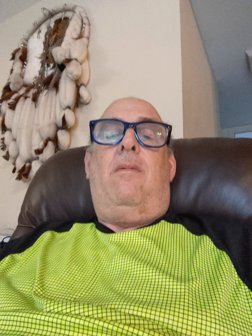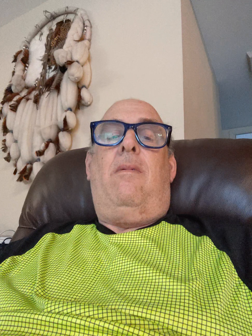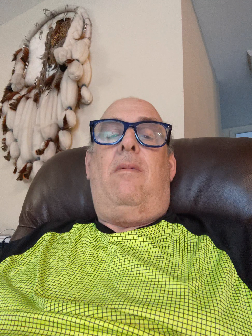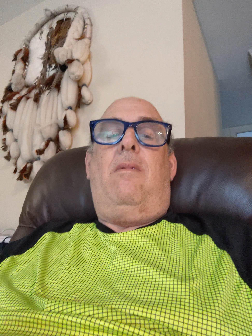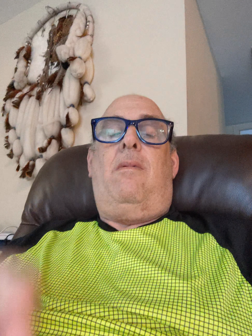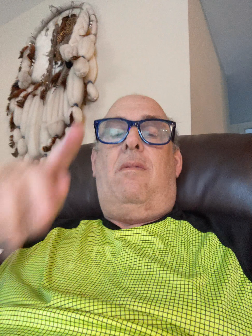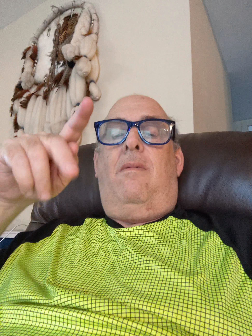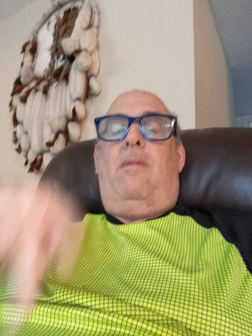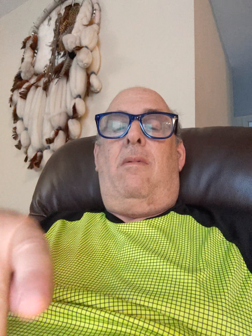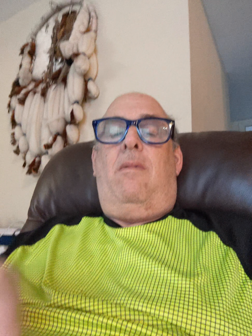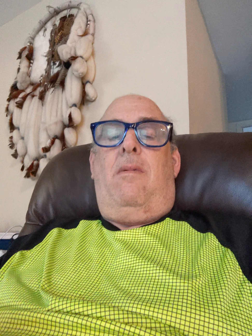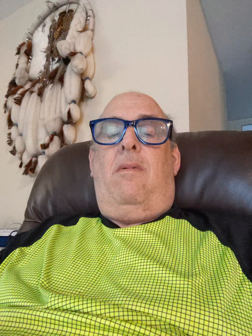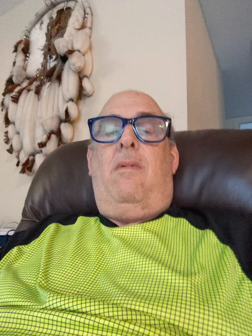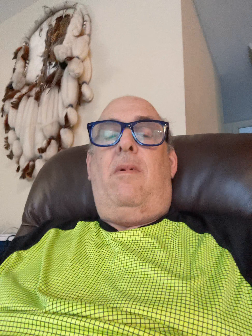person